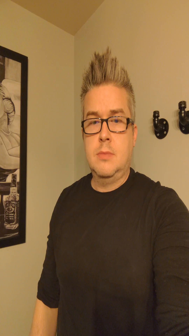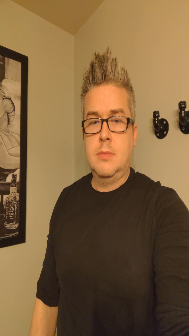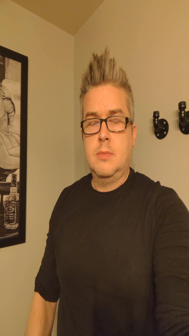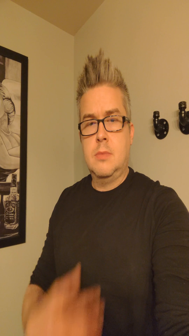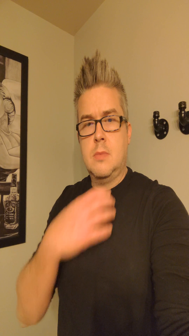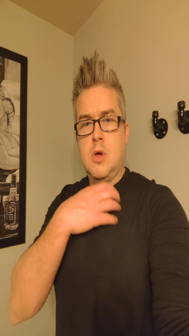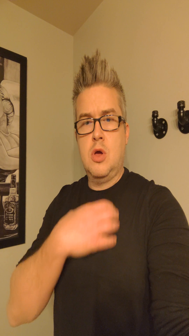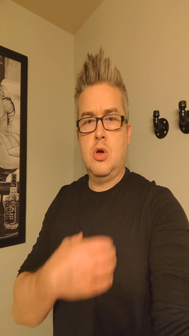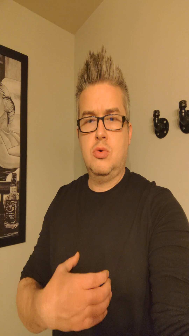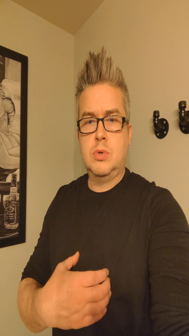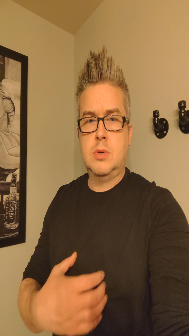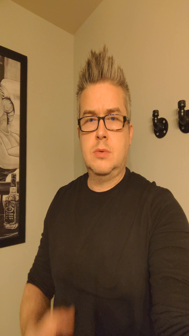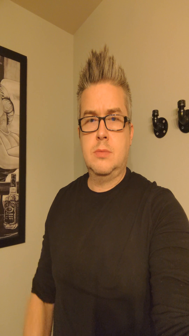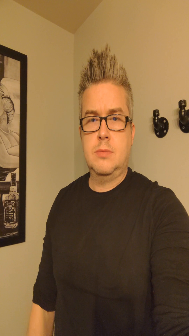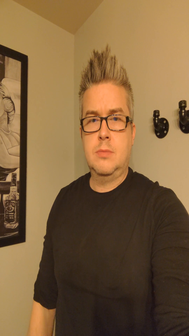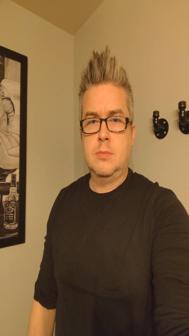hungry